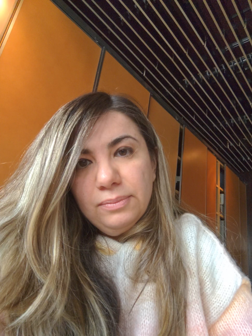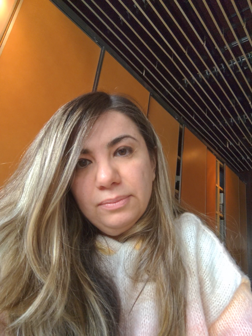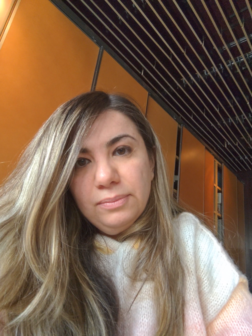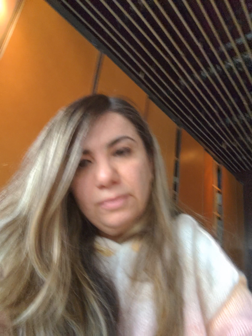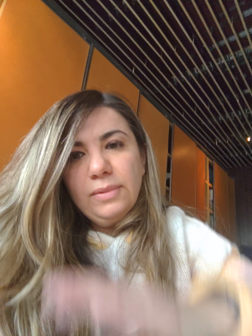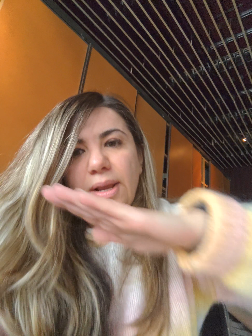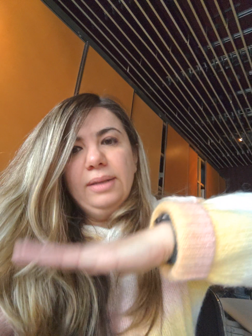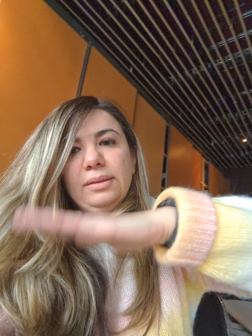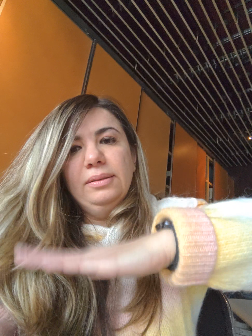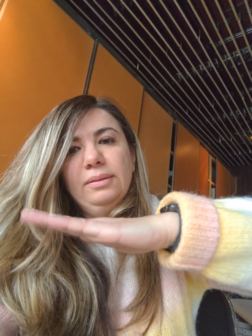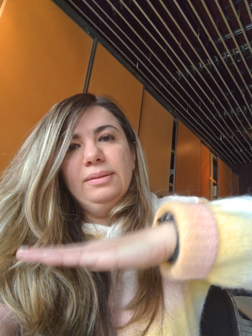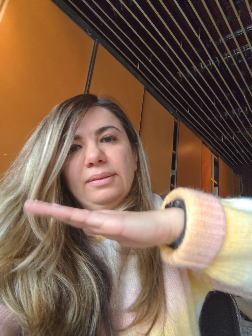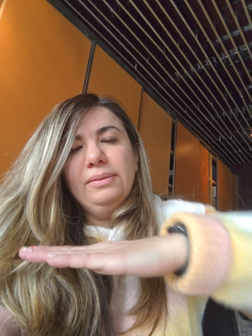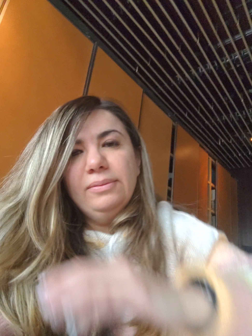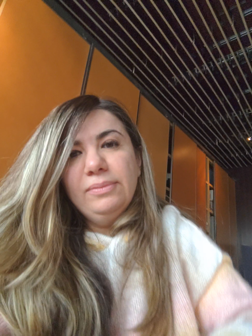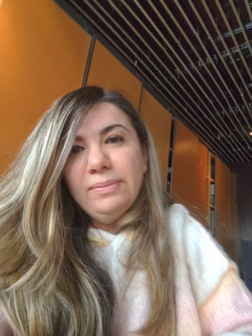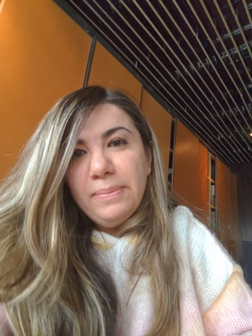table